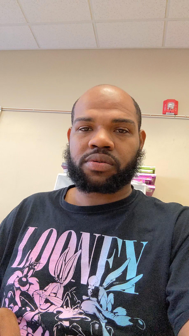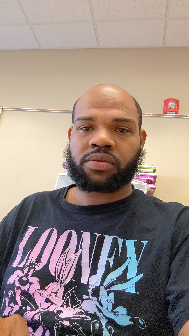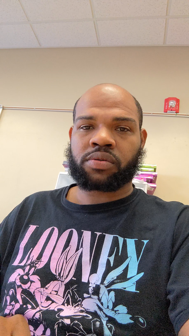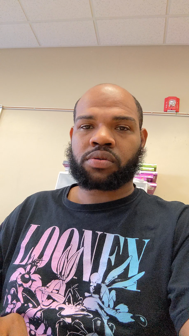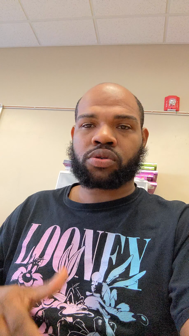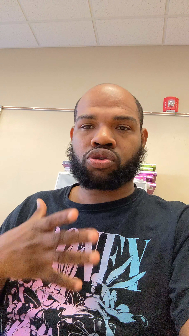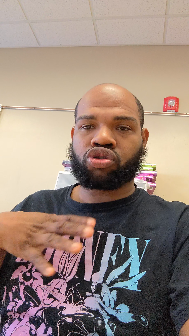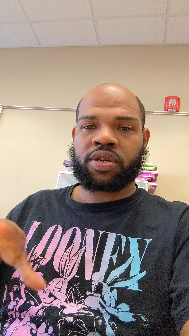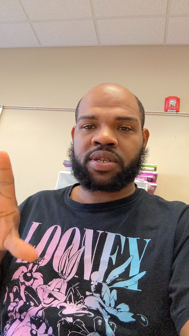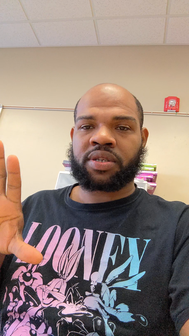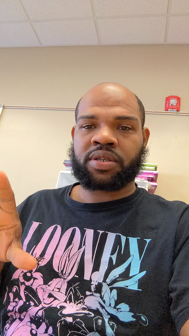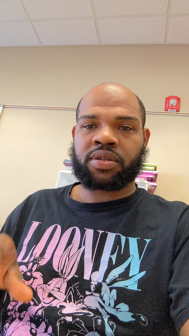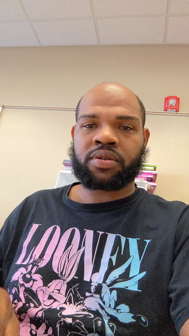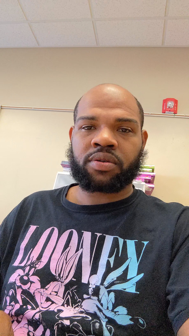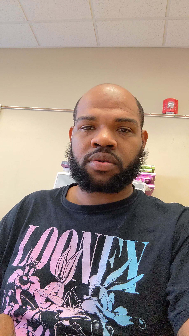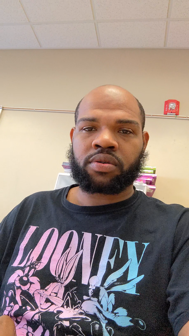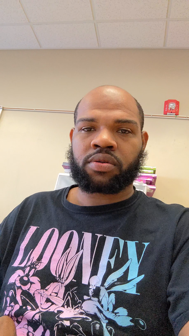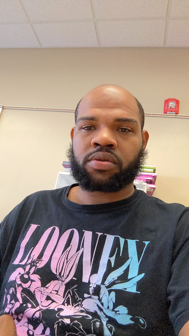dress